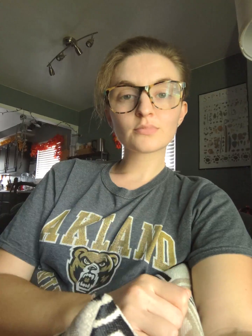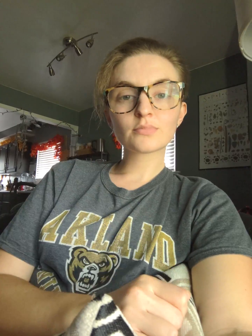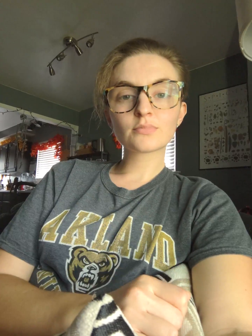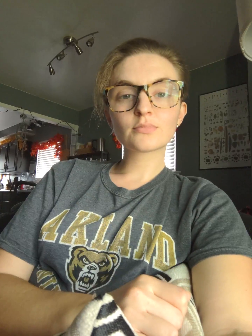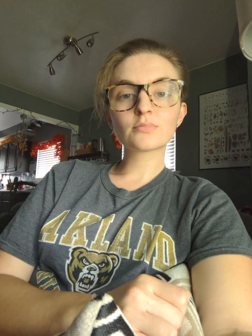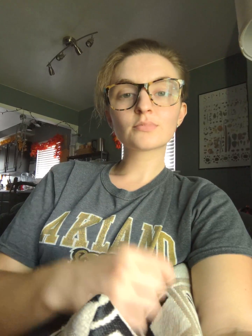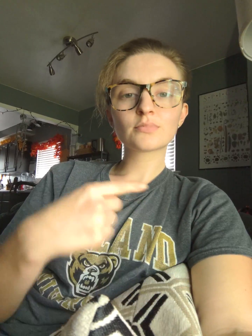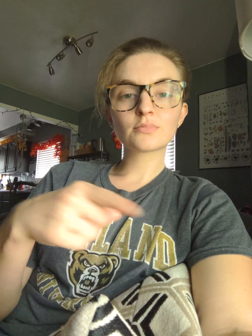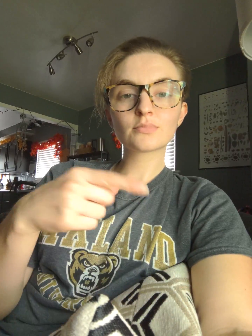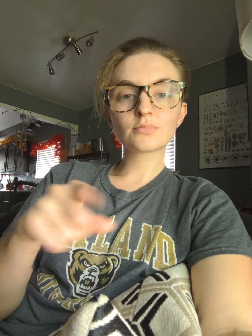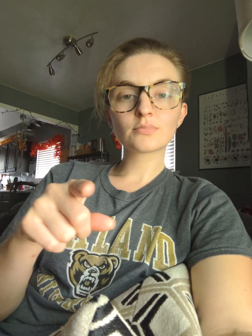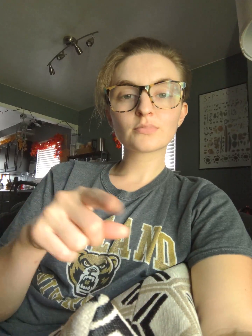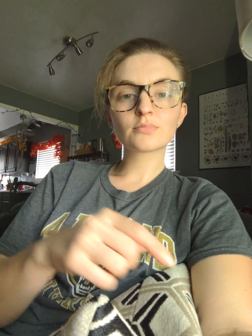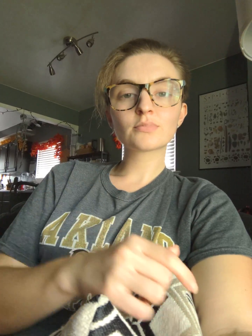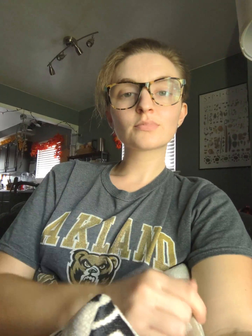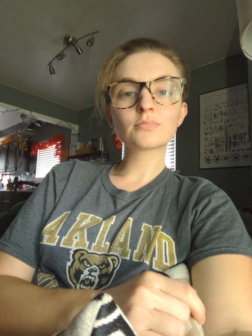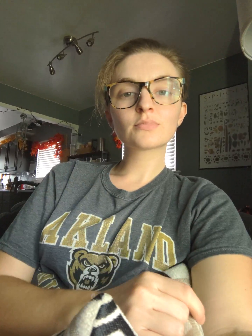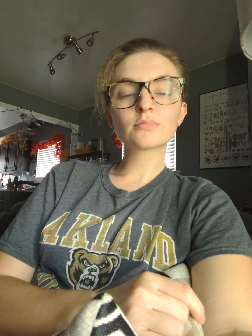knife